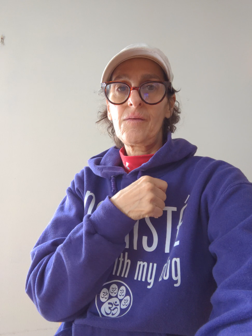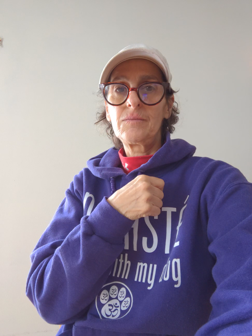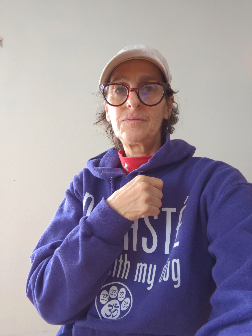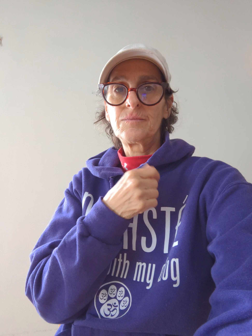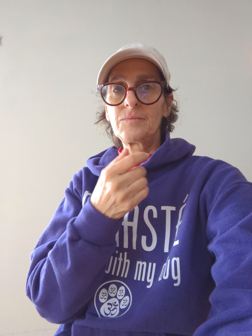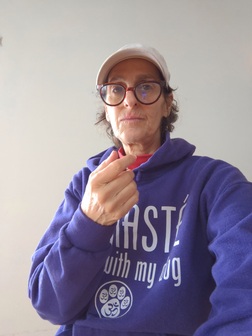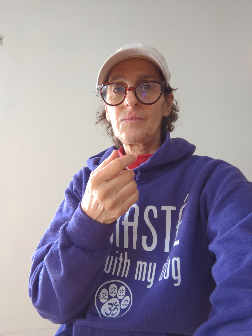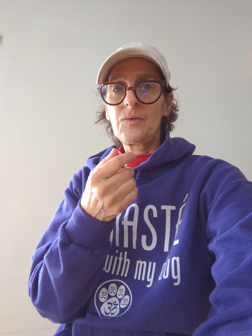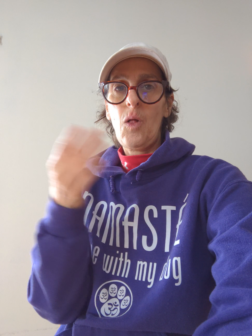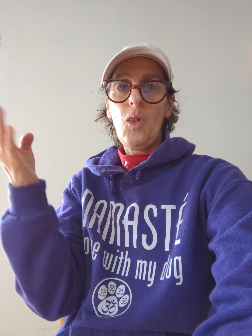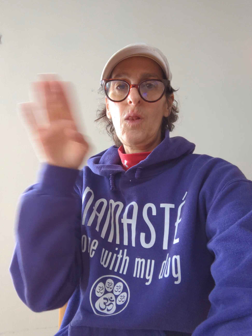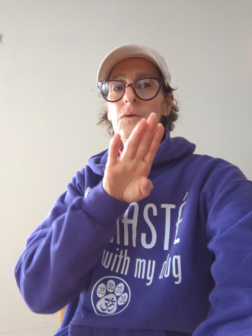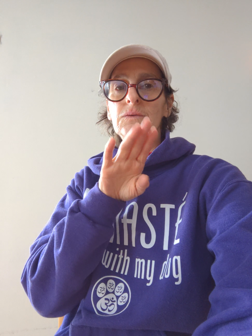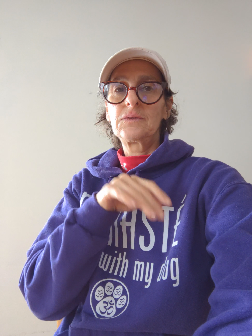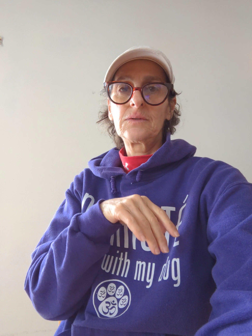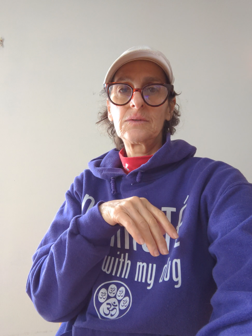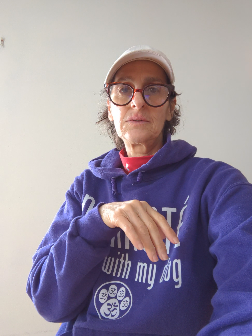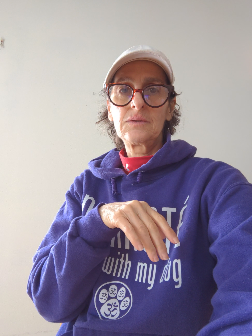close